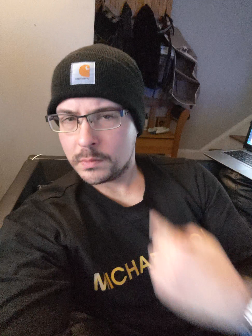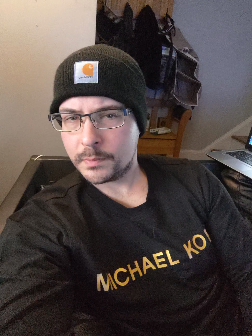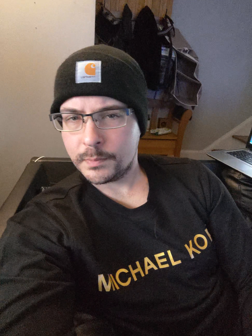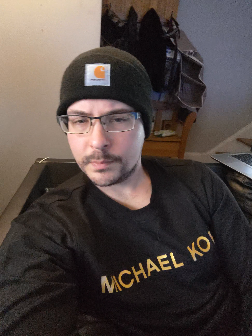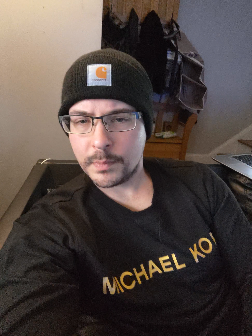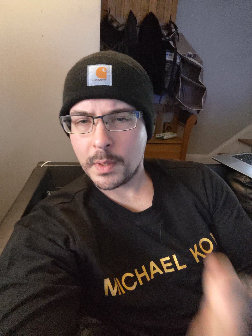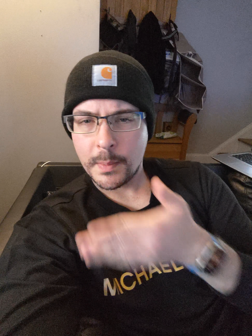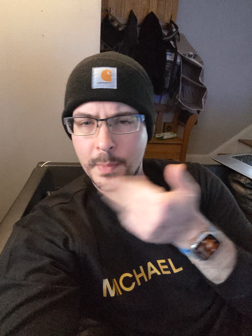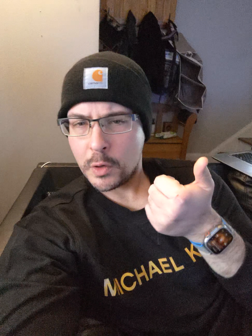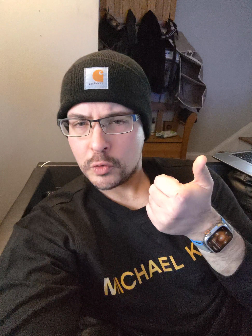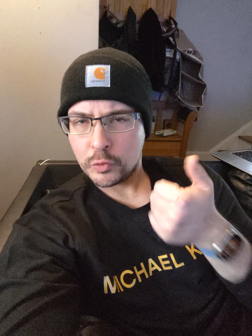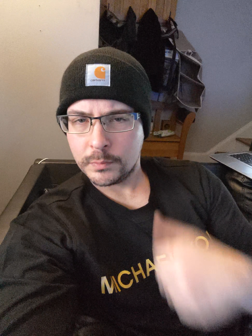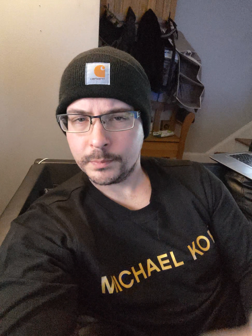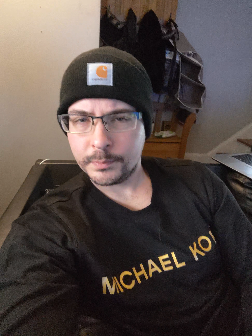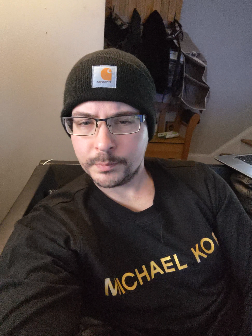better